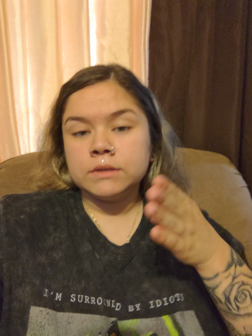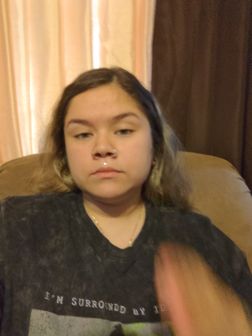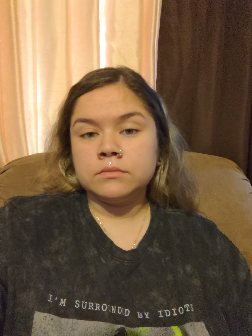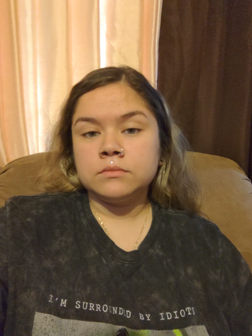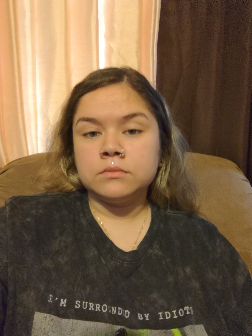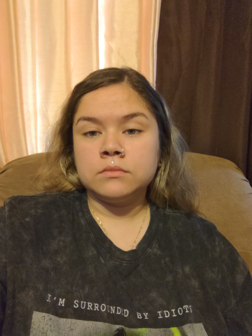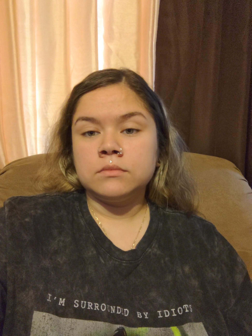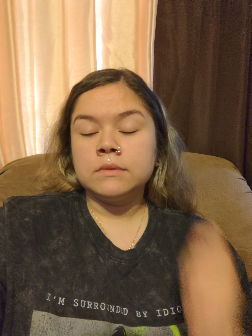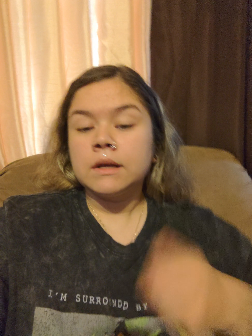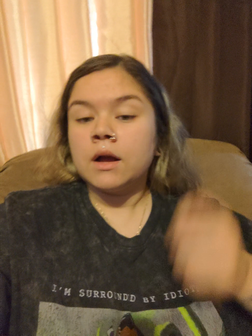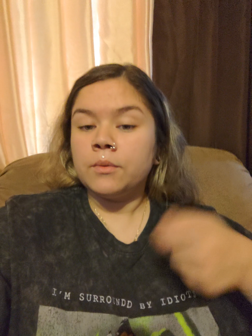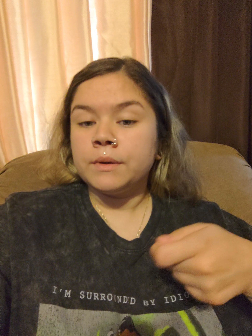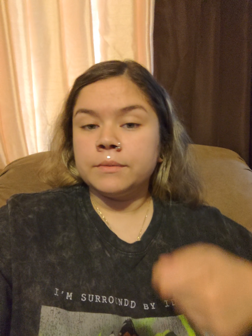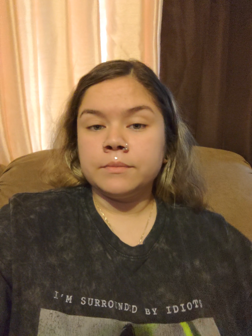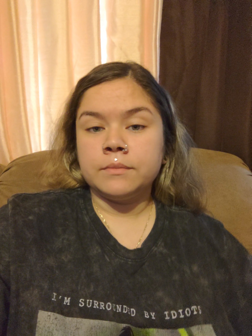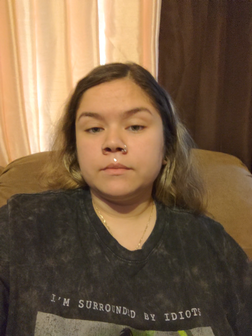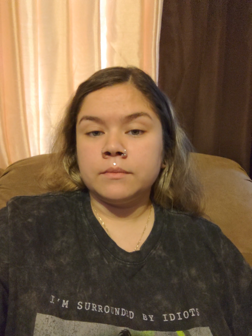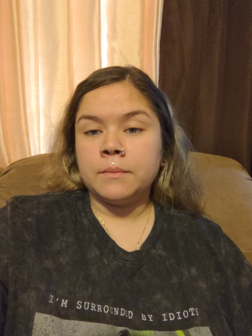cart